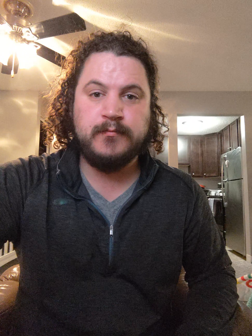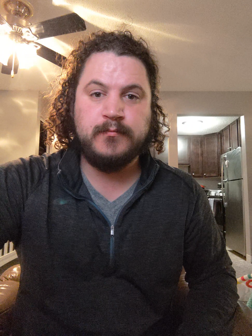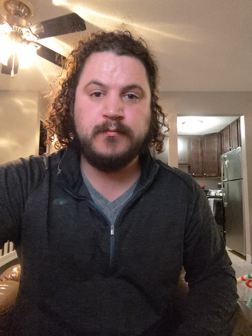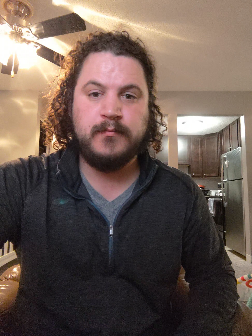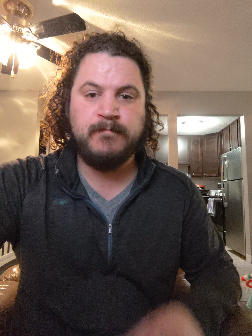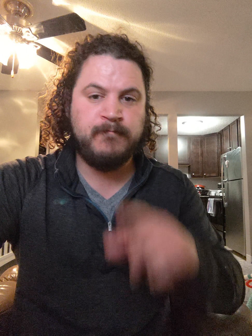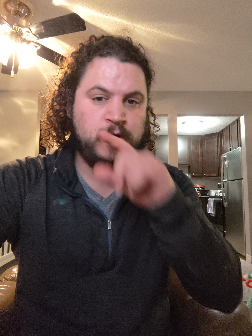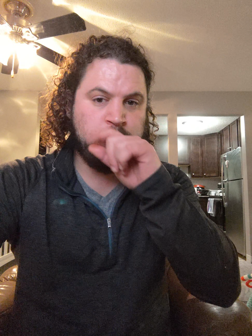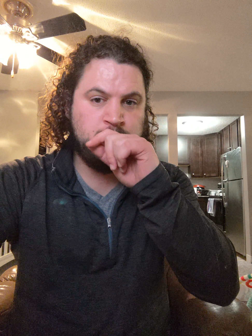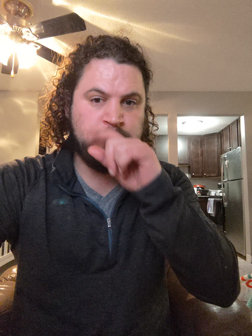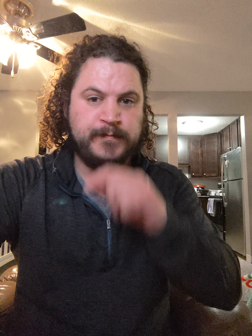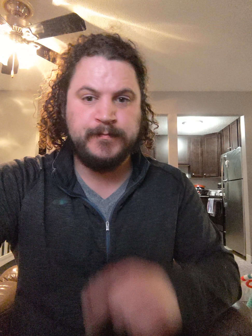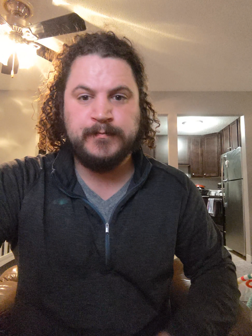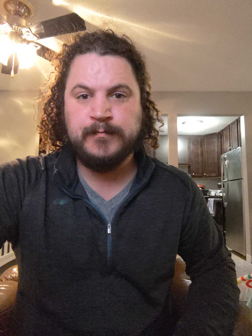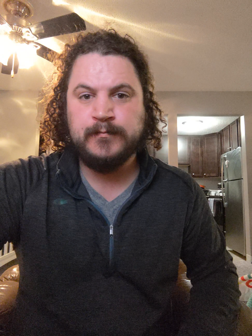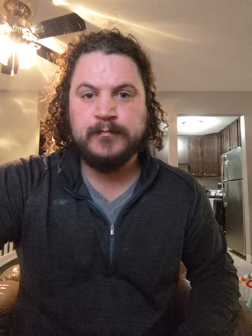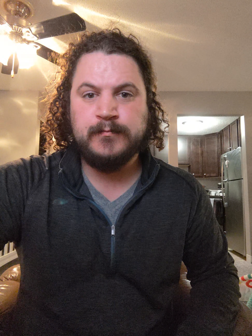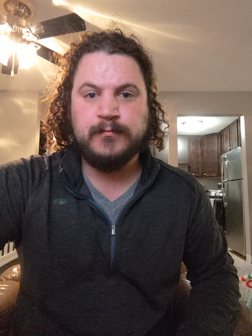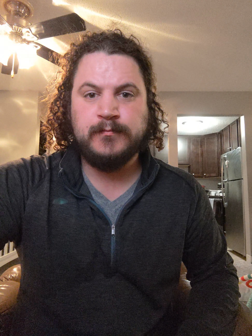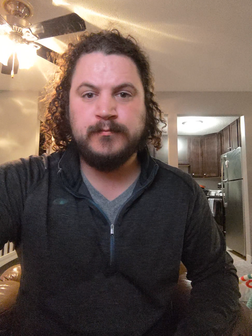bird